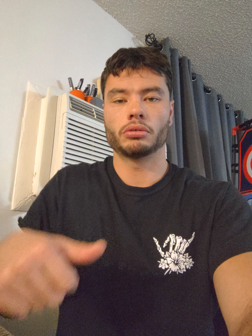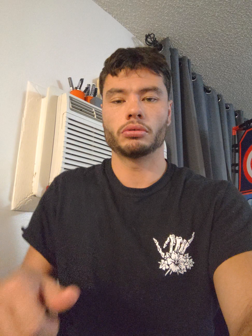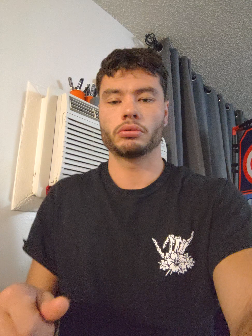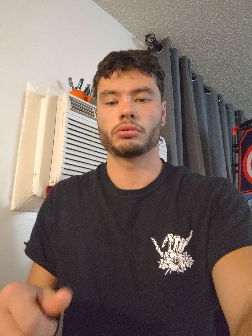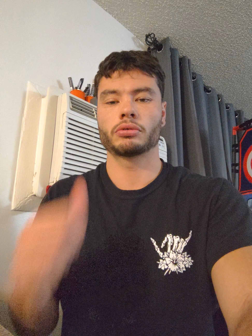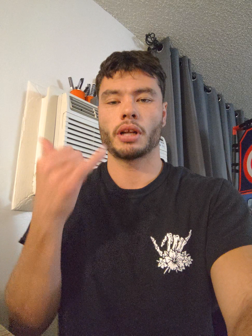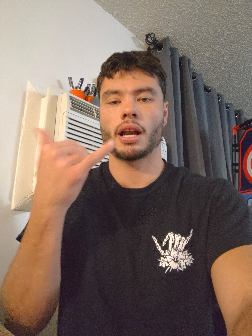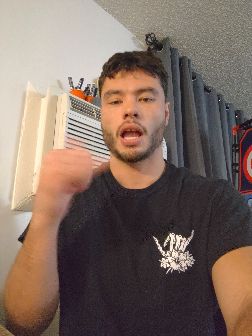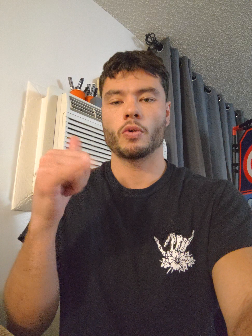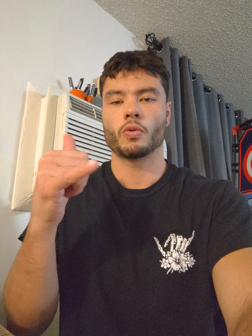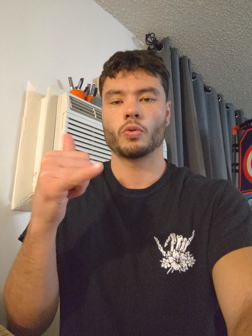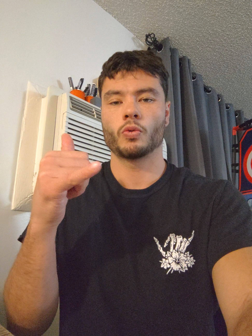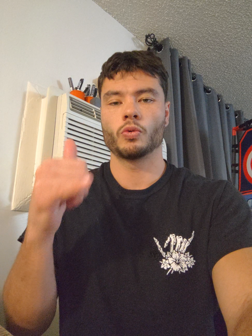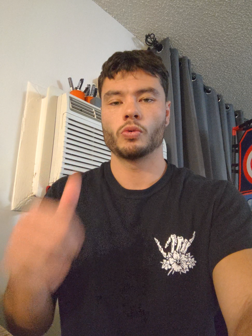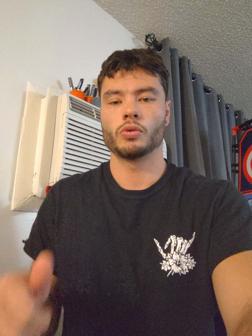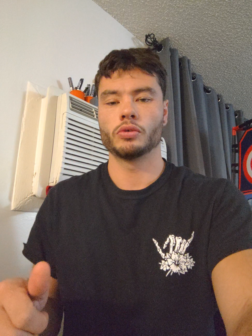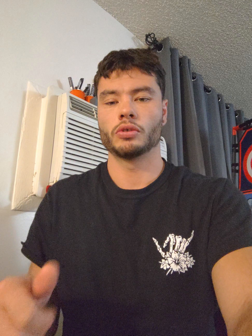yellow